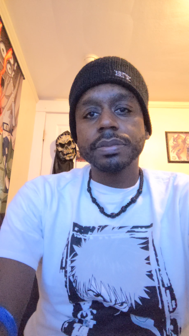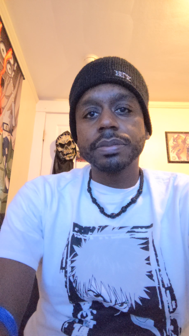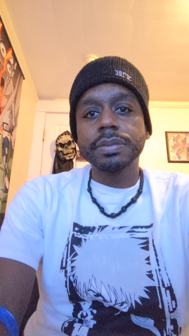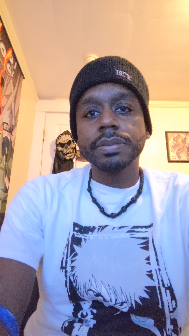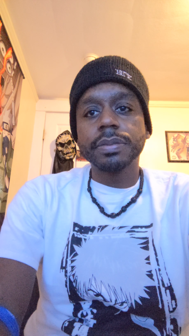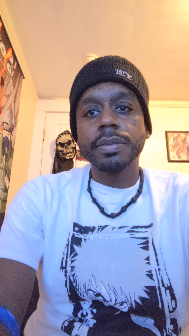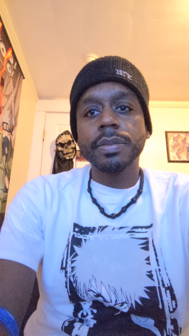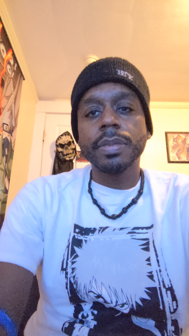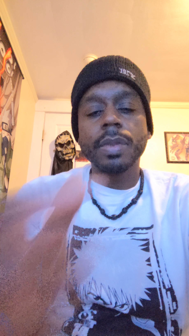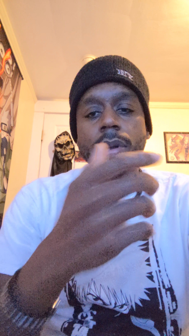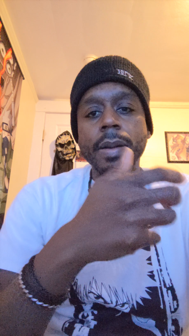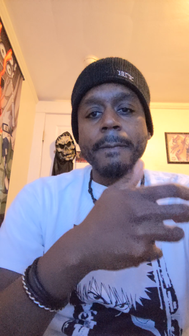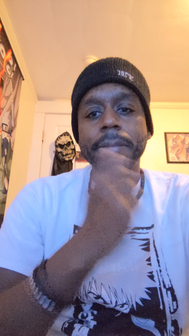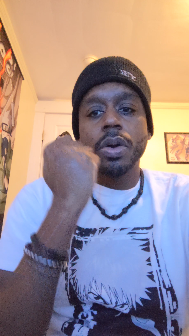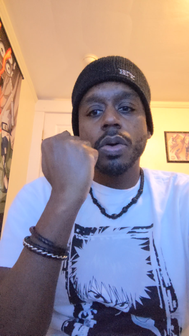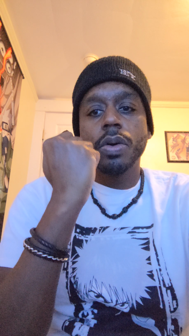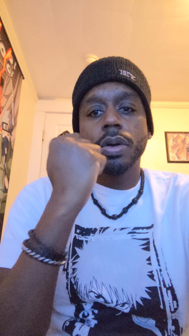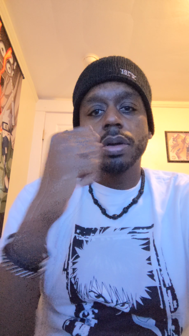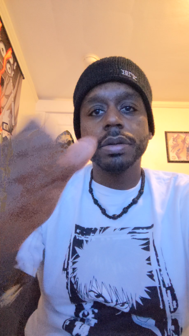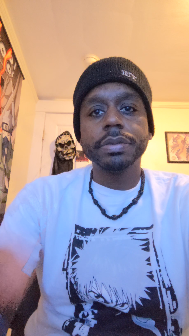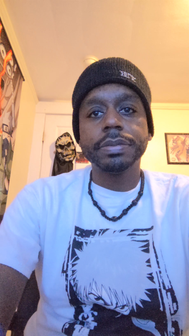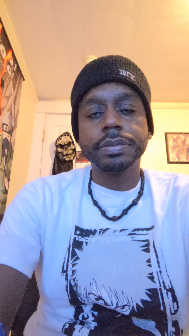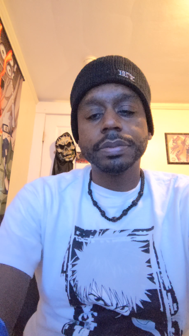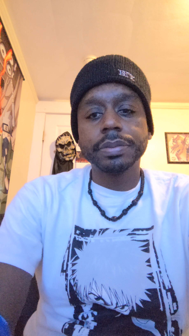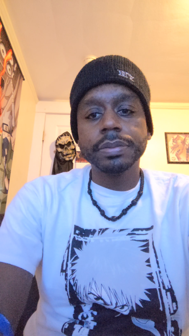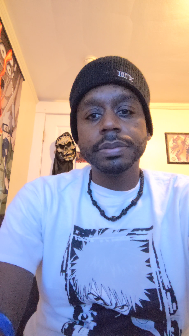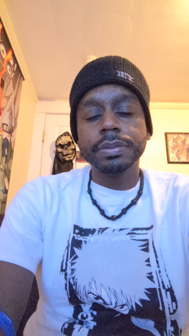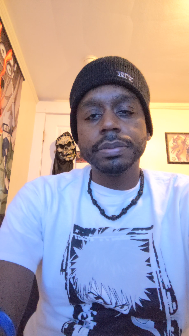pull